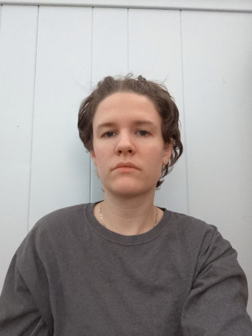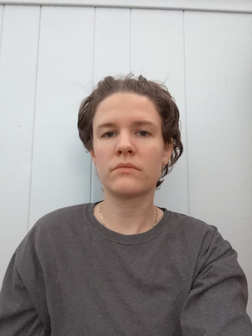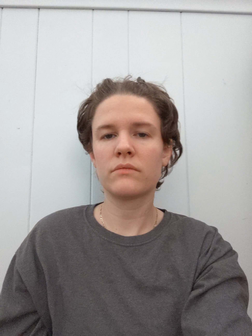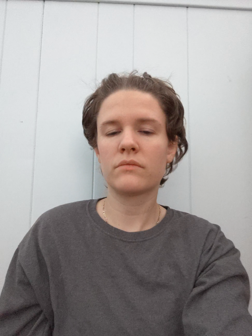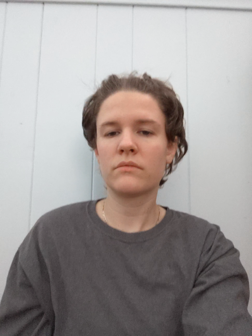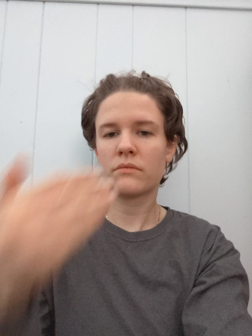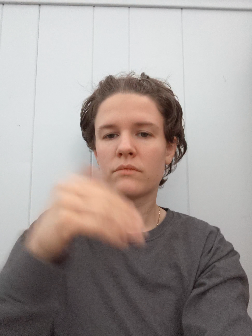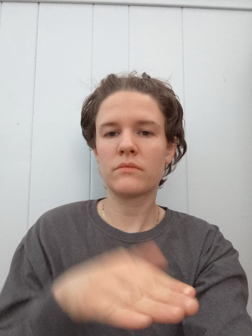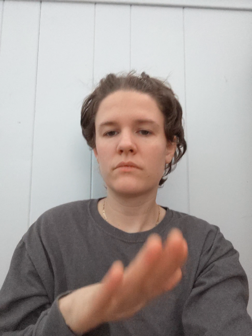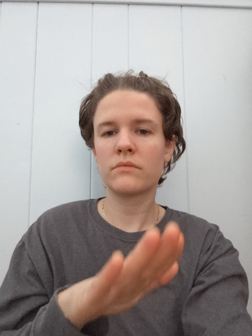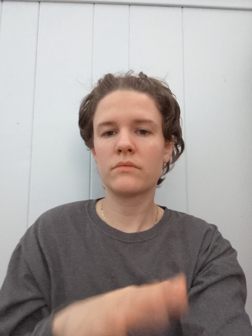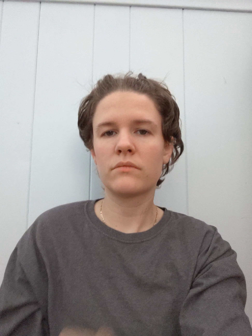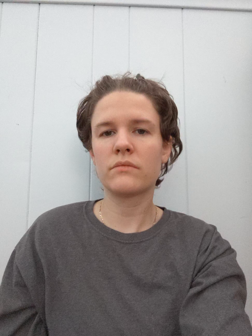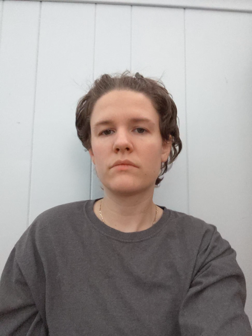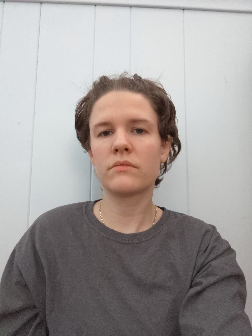into